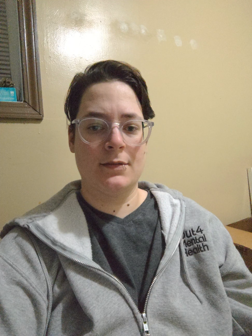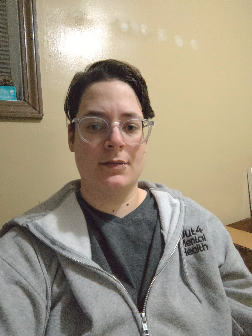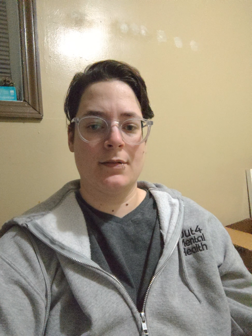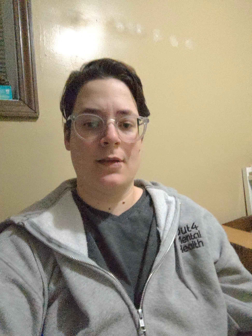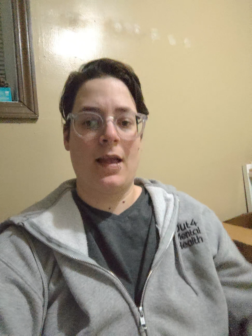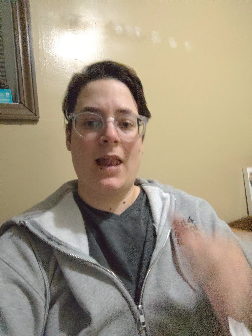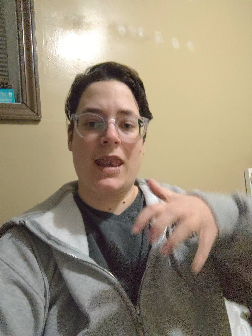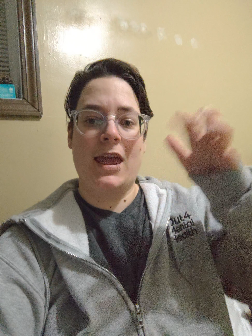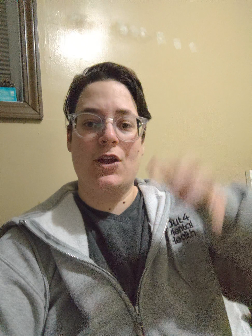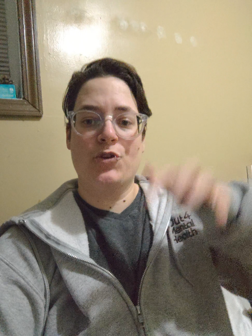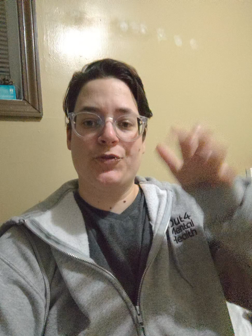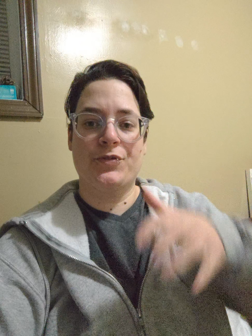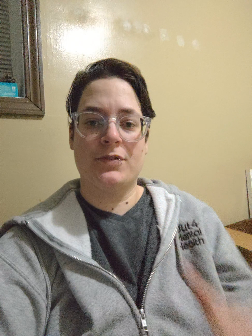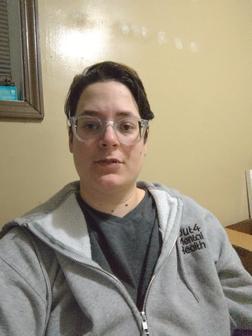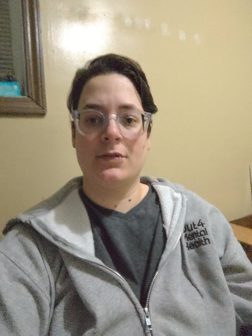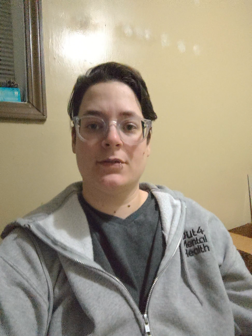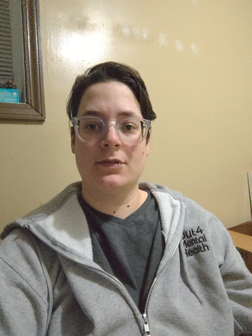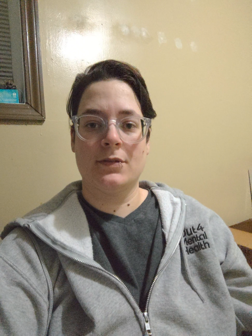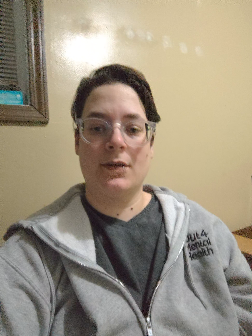alligator